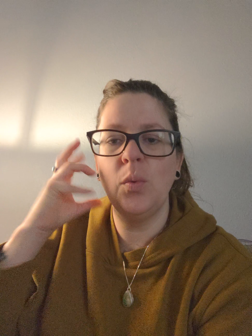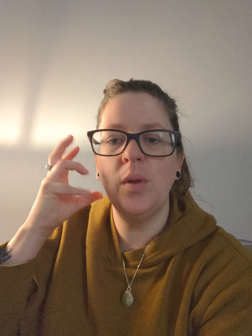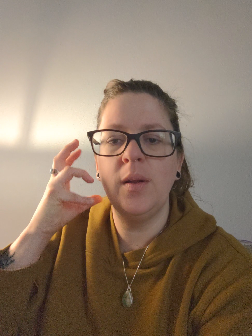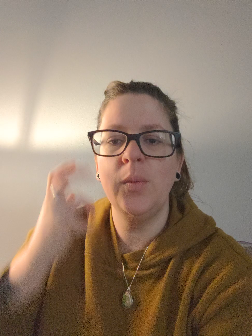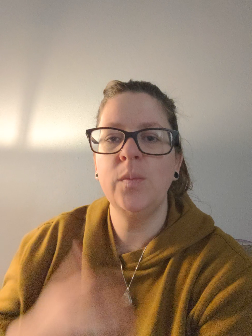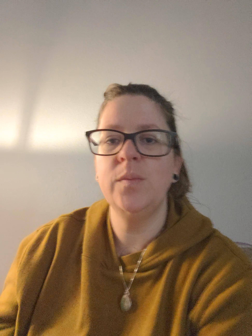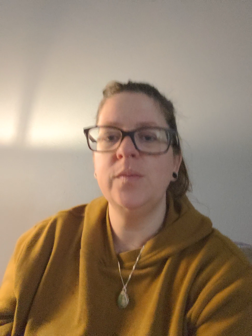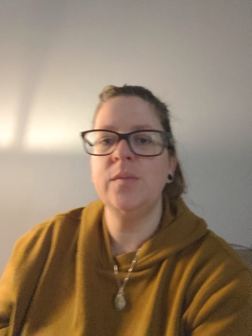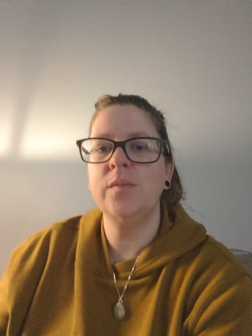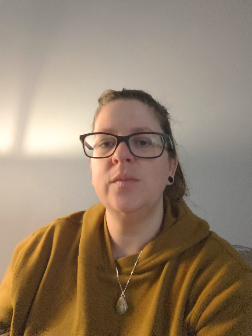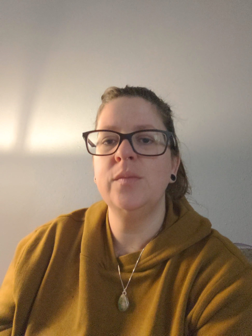radio